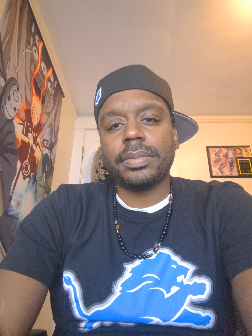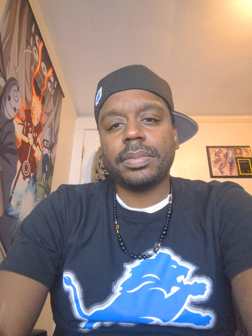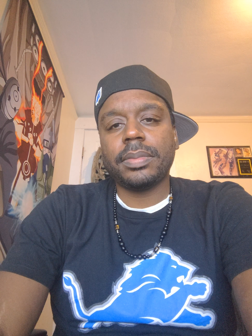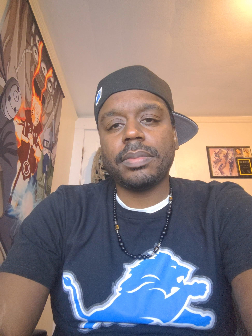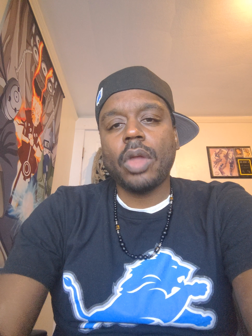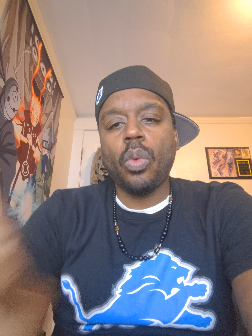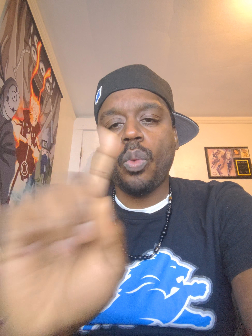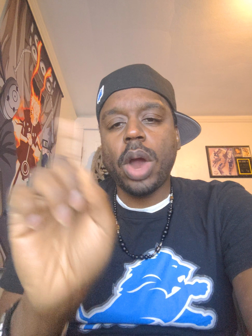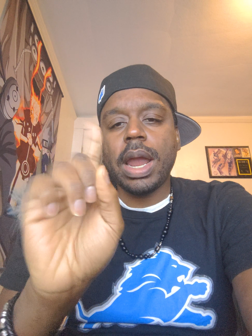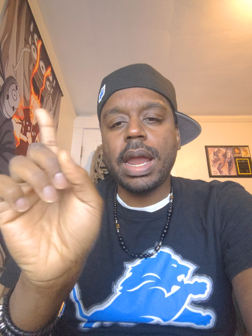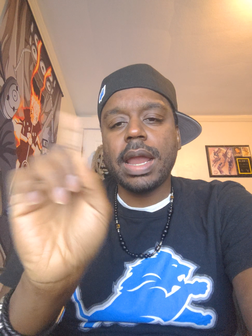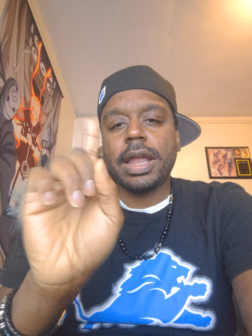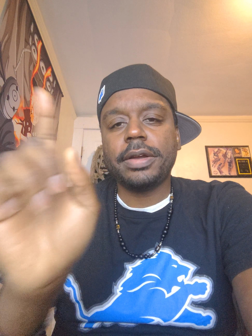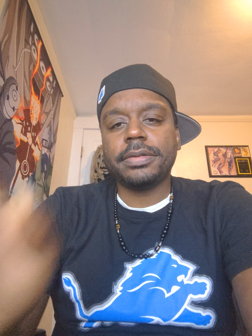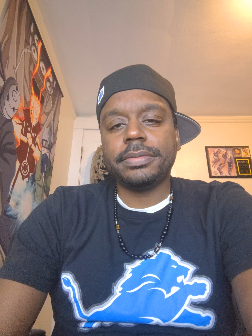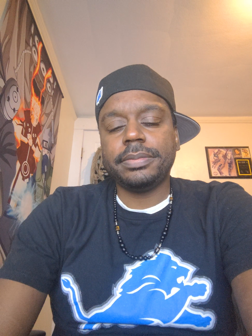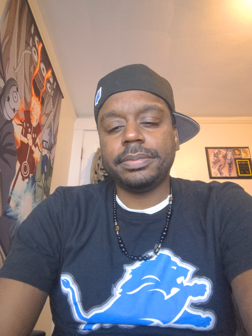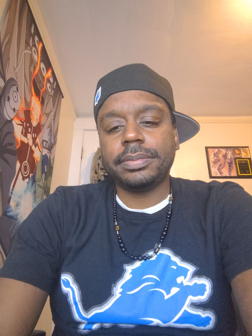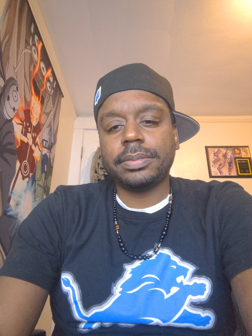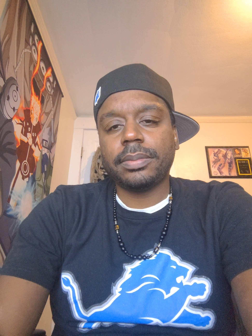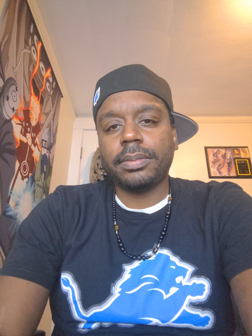where